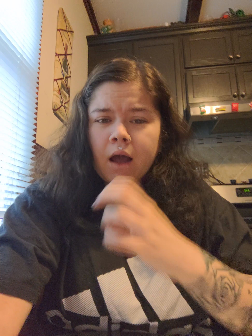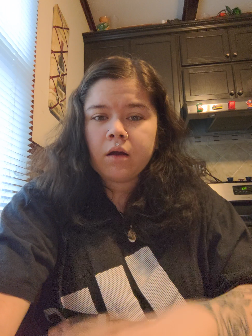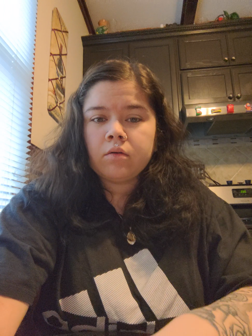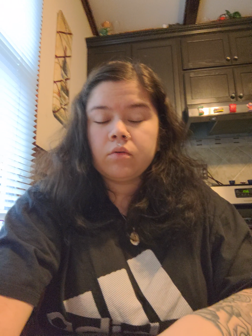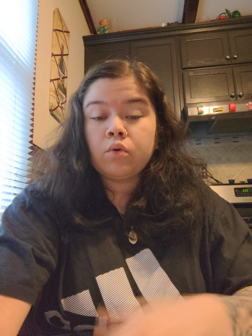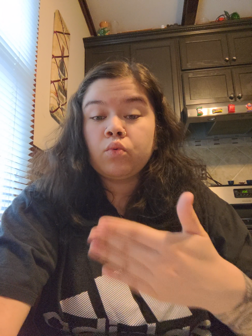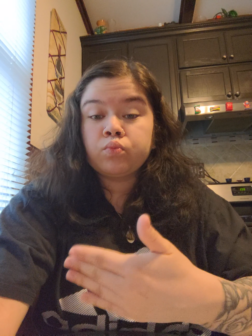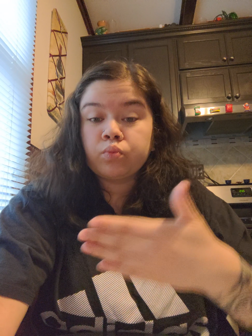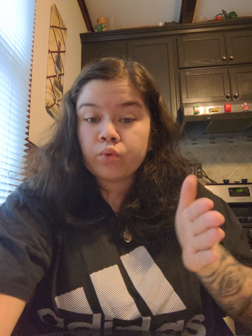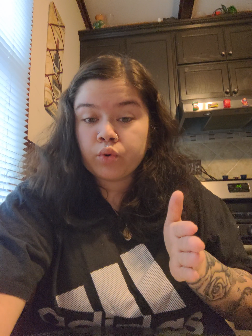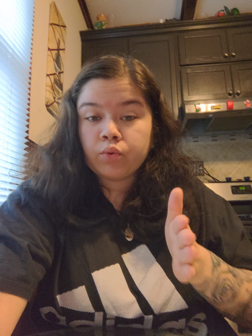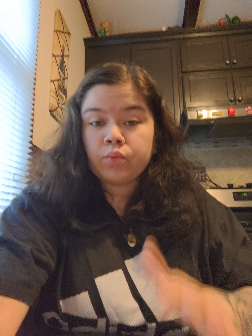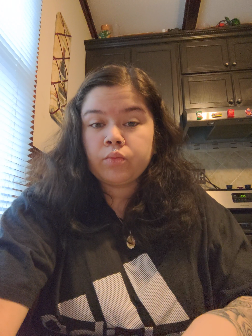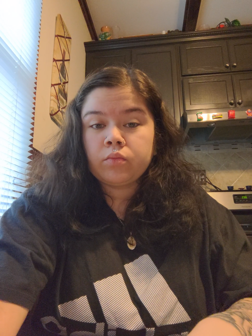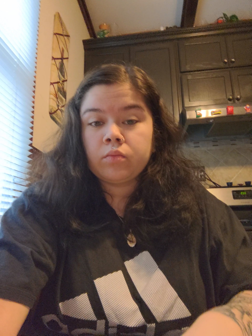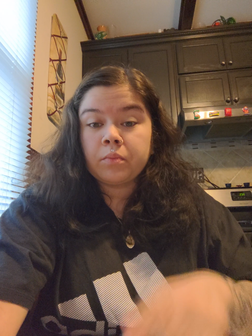room